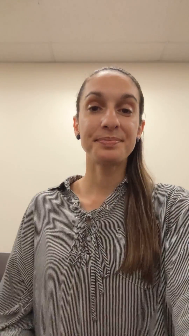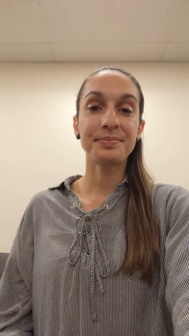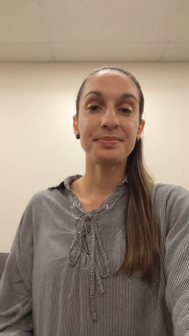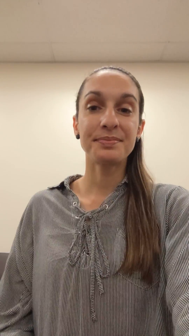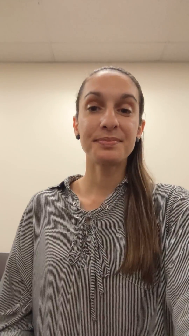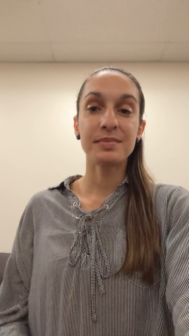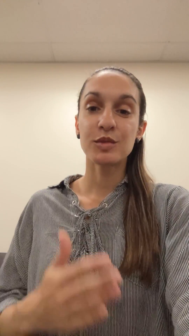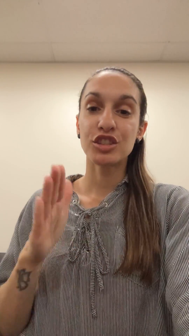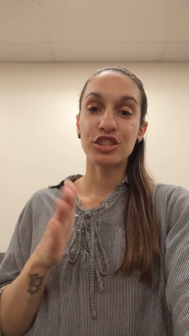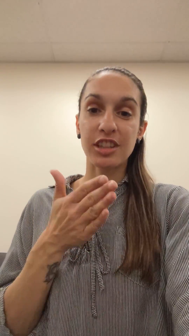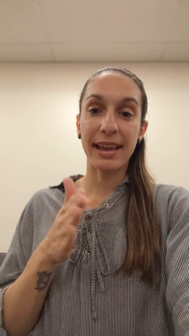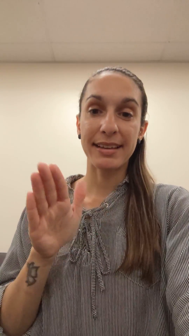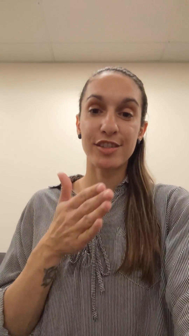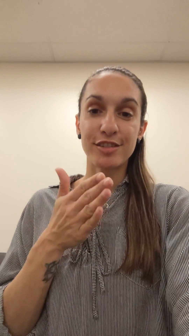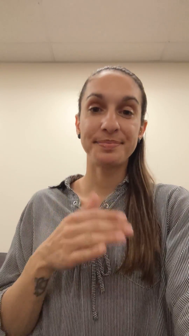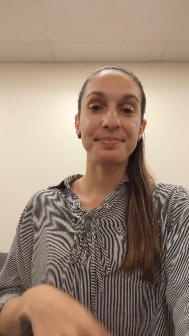share